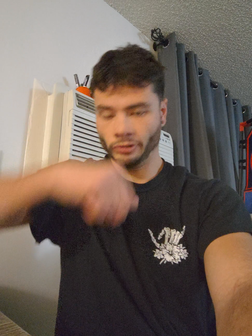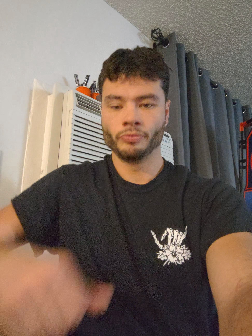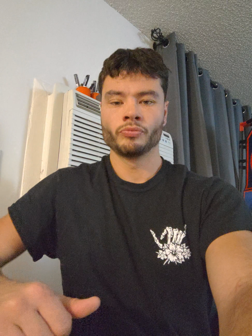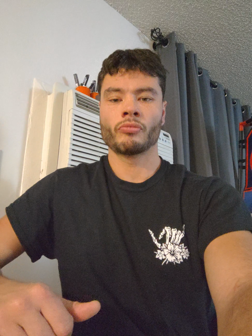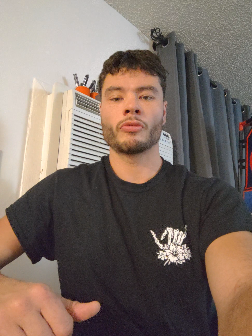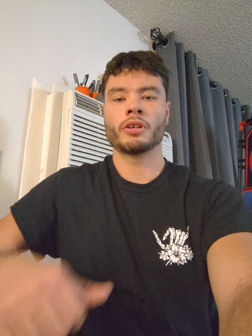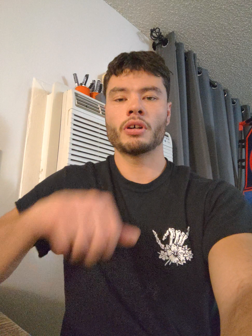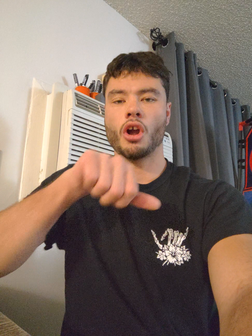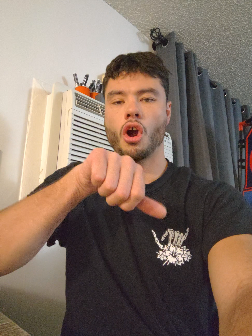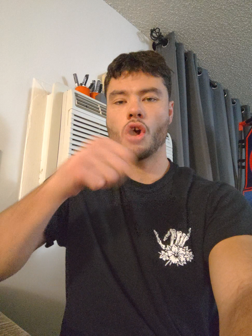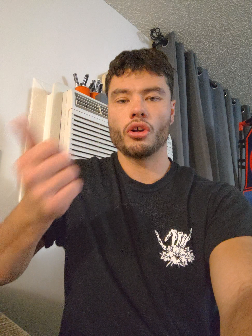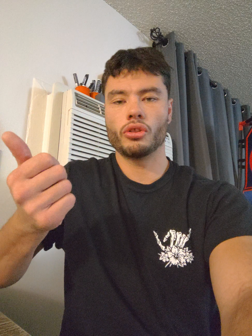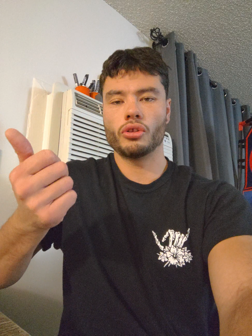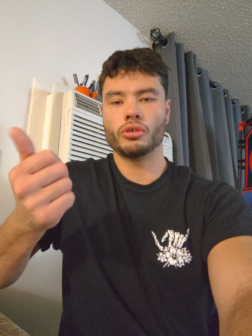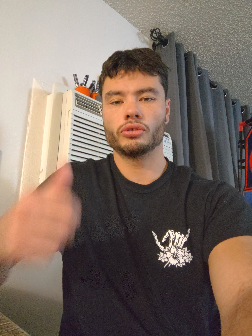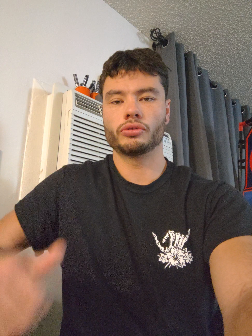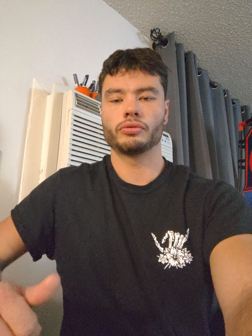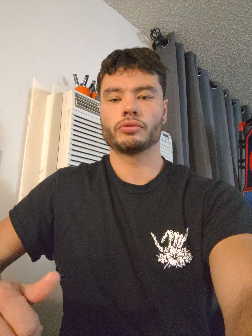another